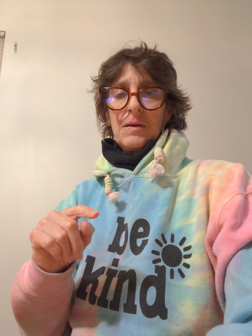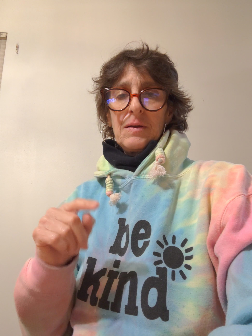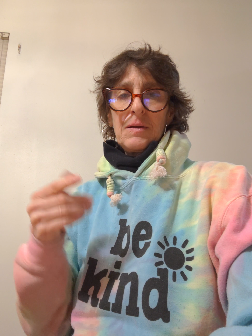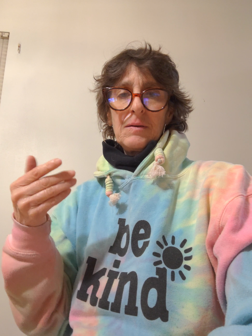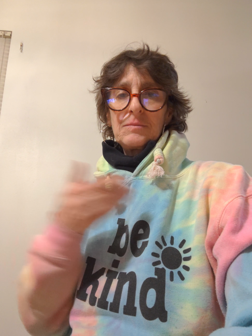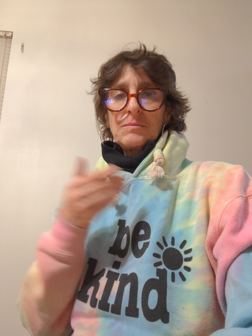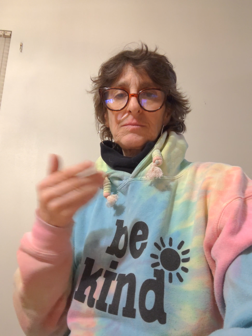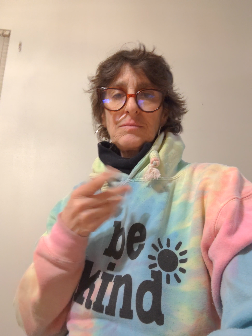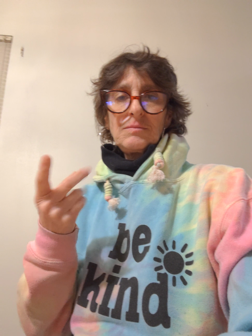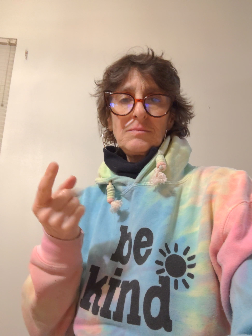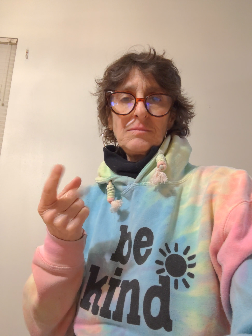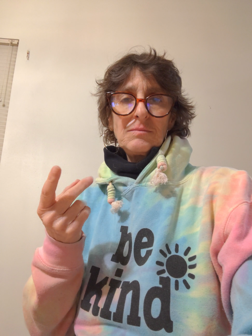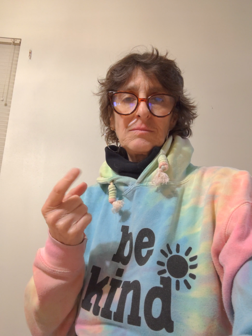puppy